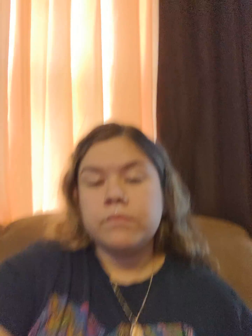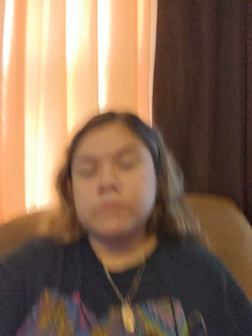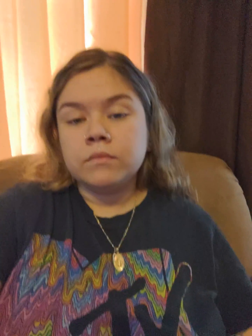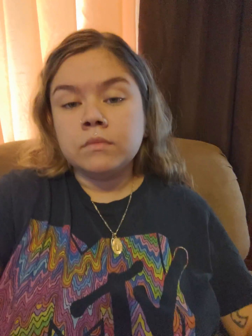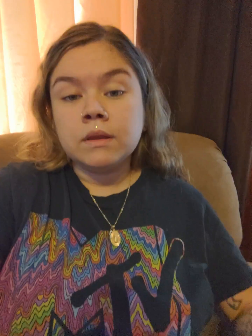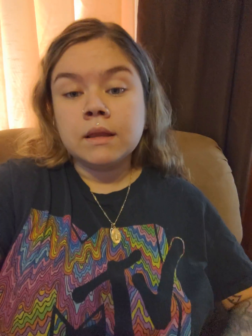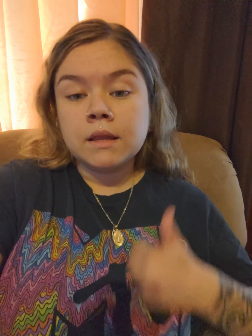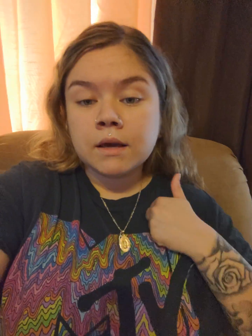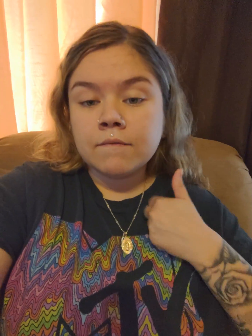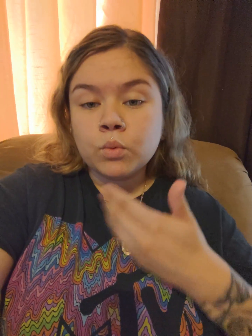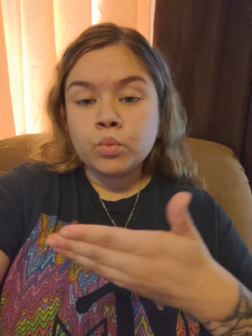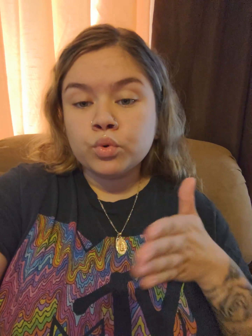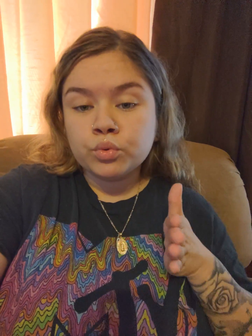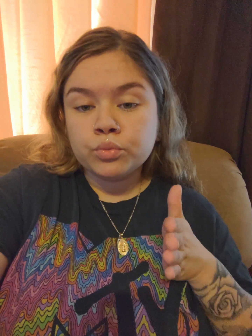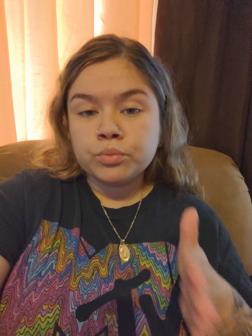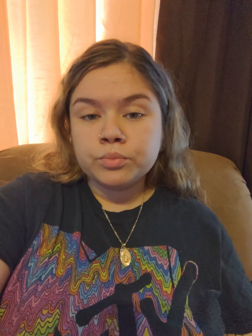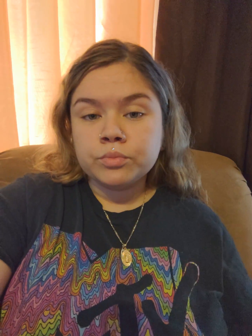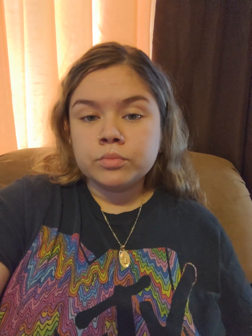living room